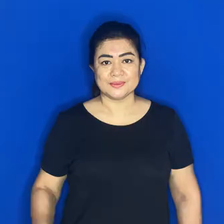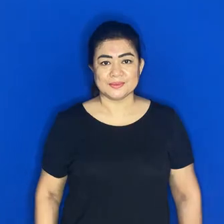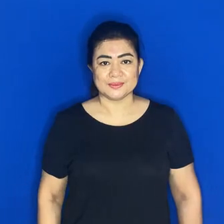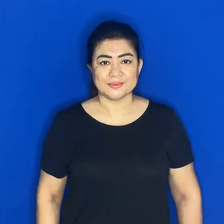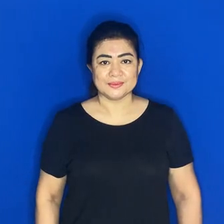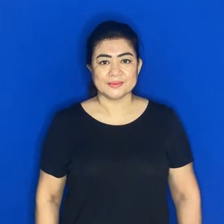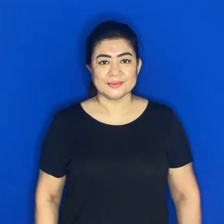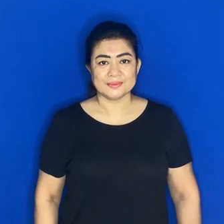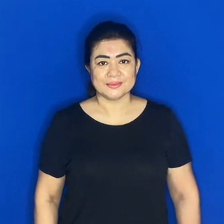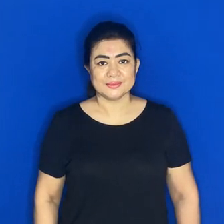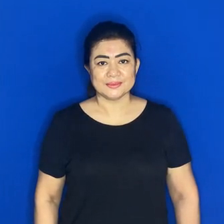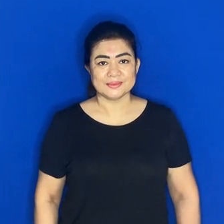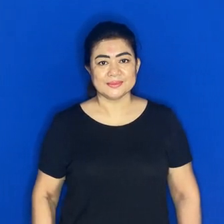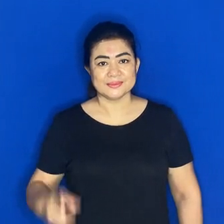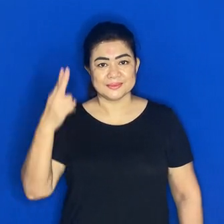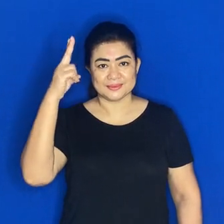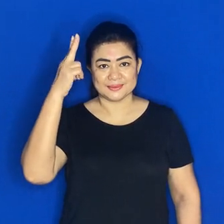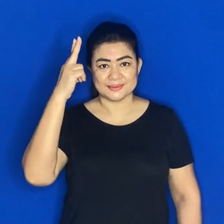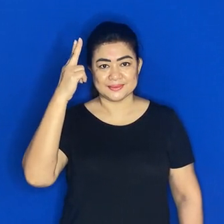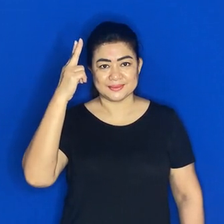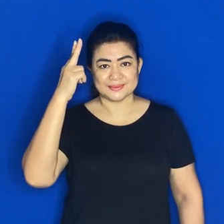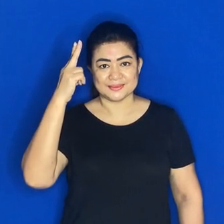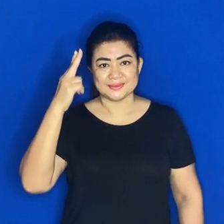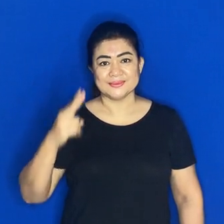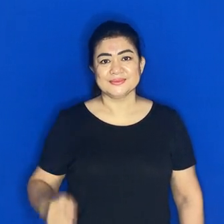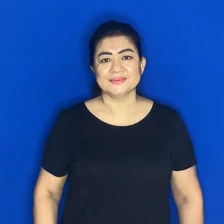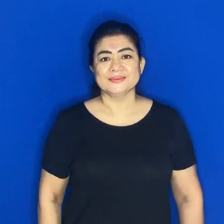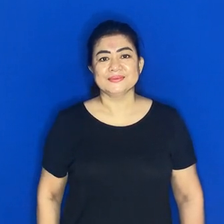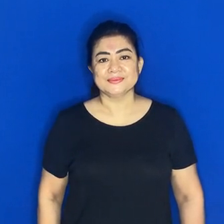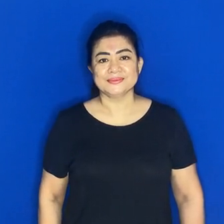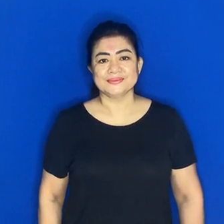uncle